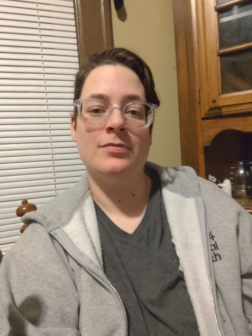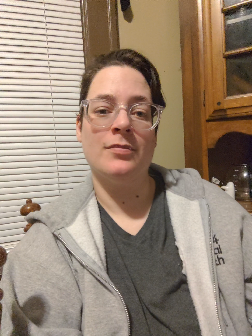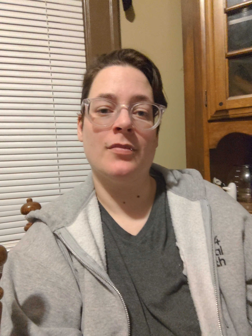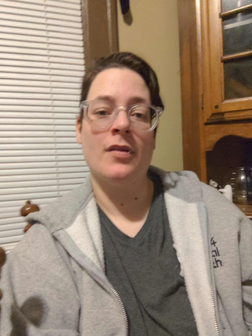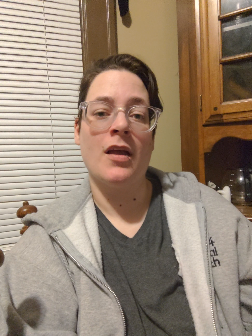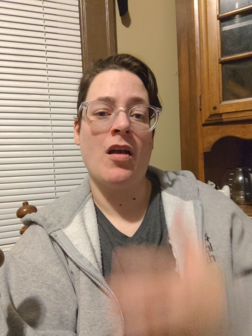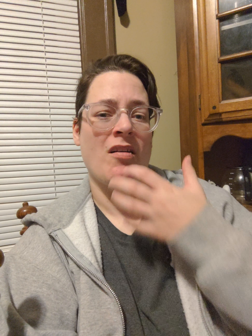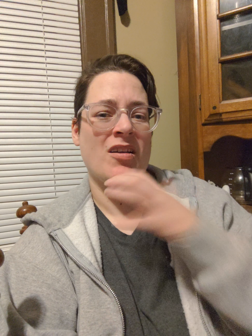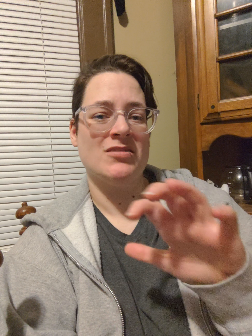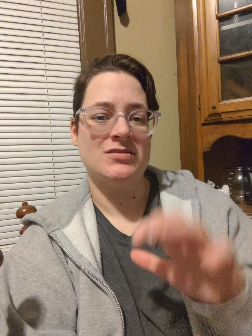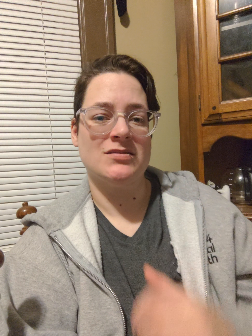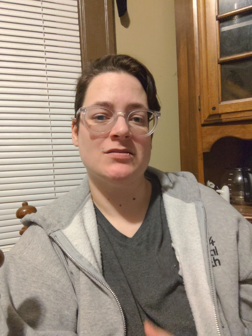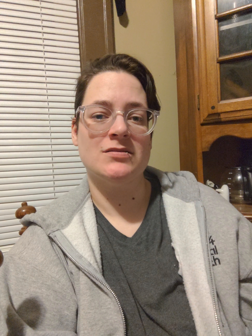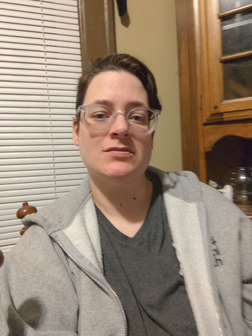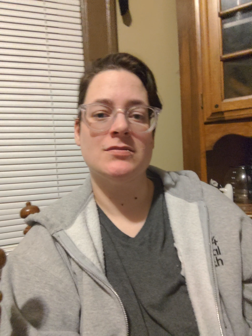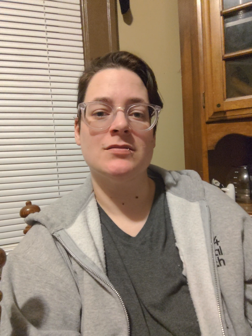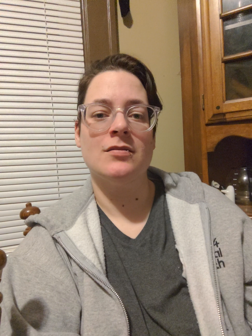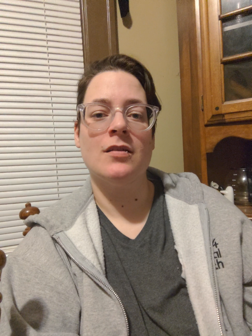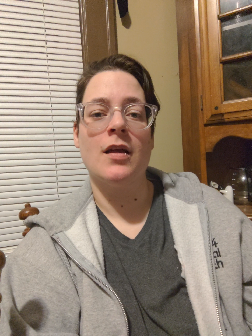hot